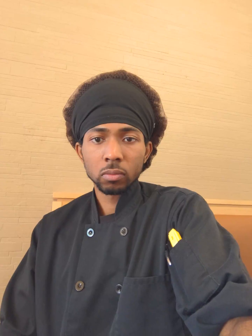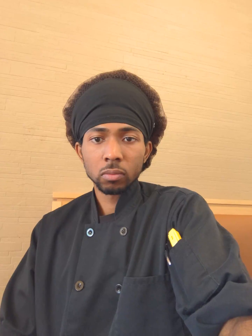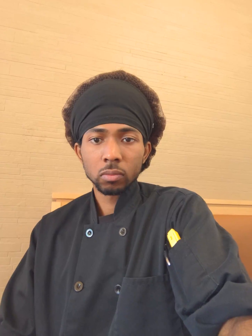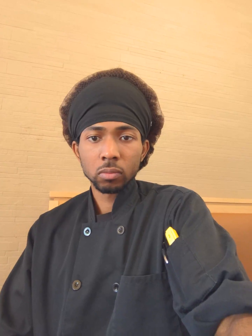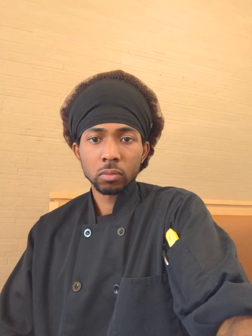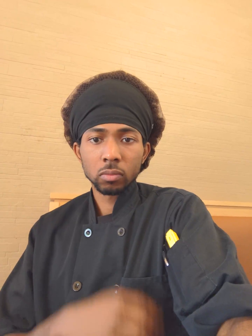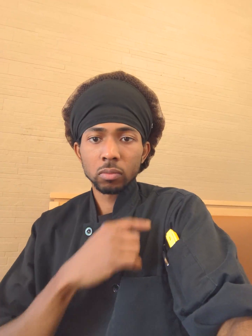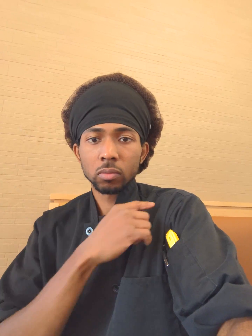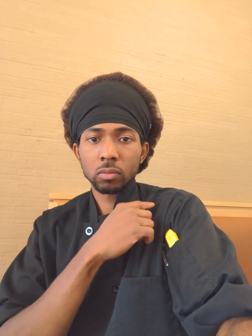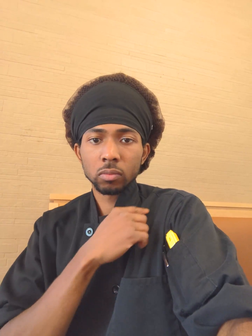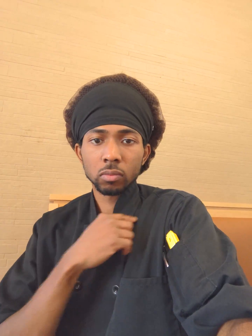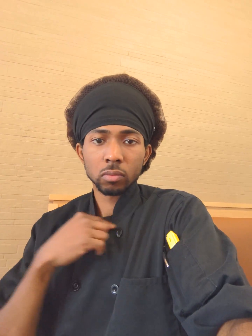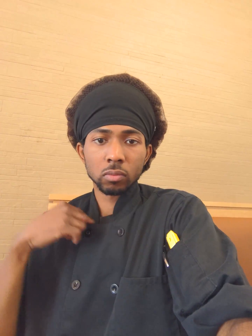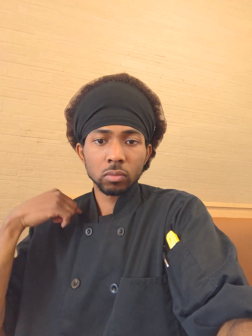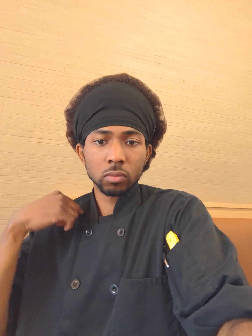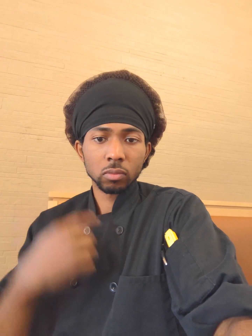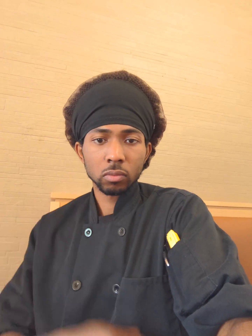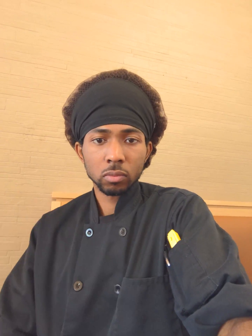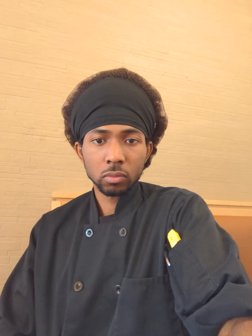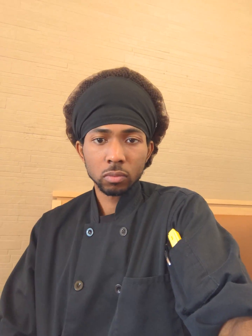necklace